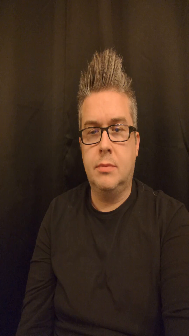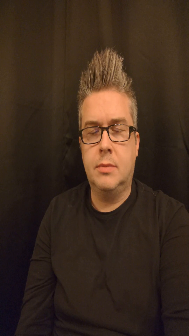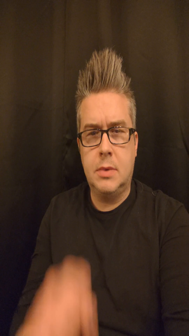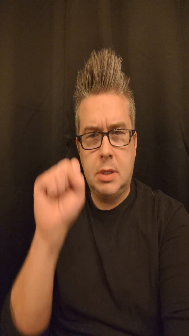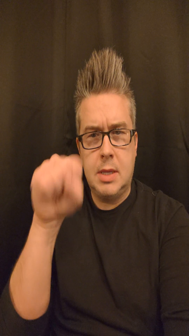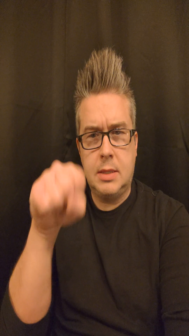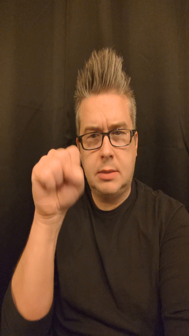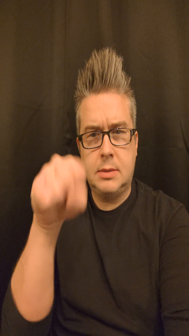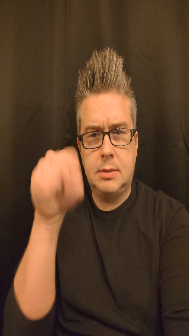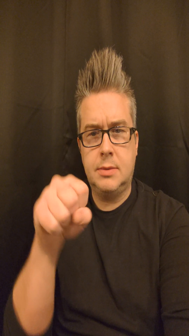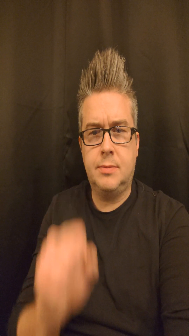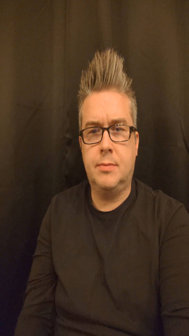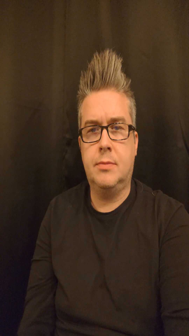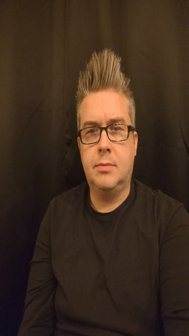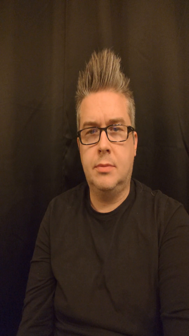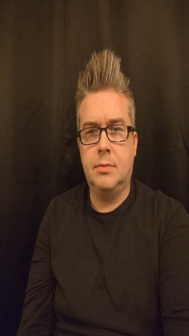yes